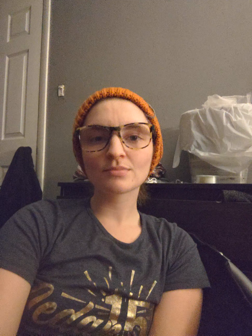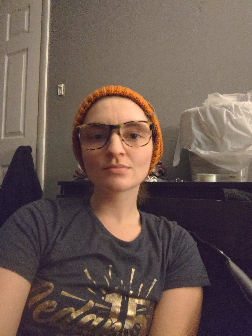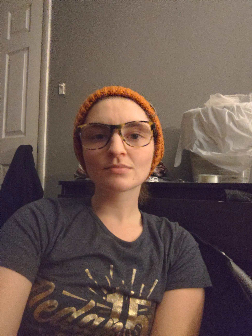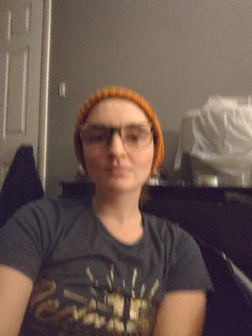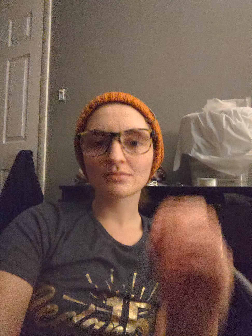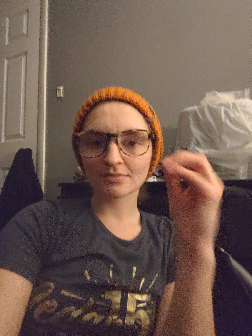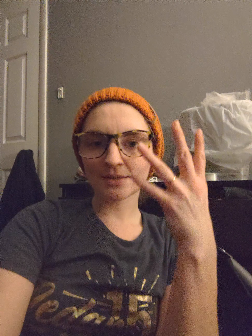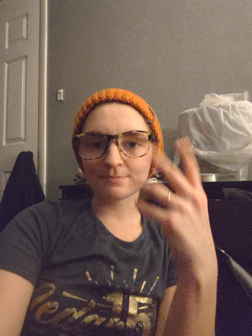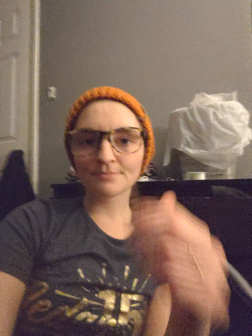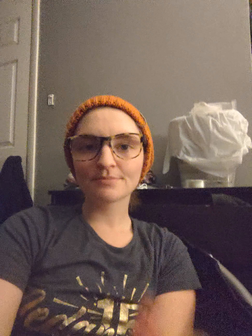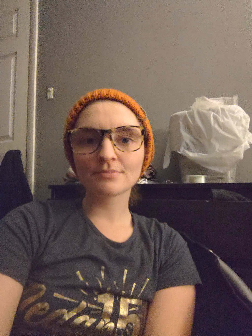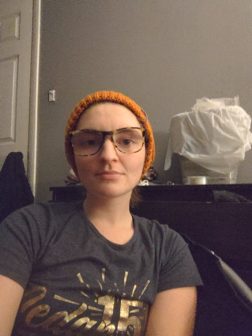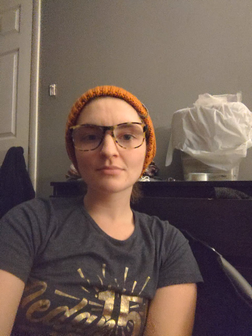sun